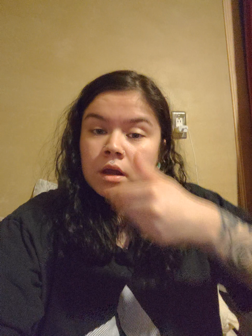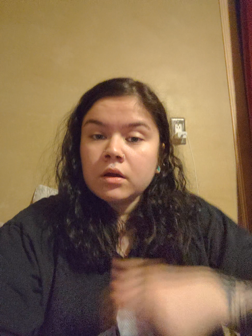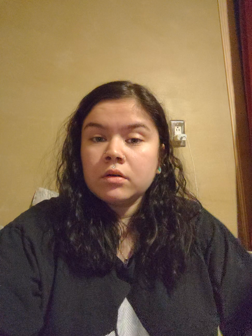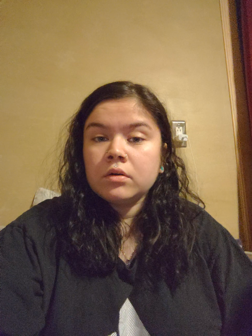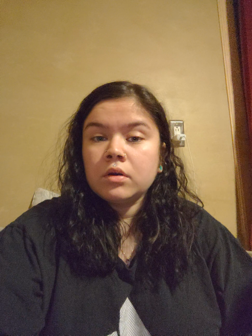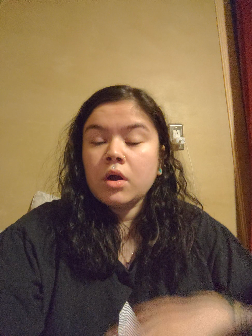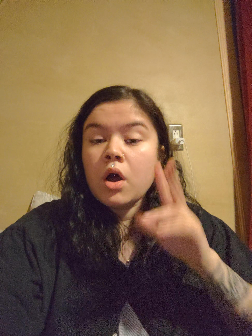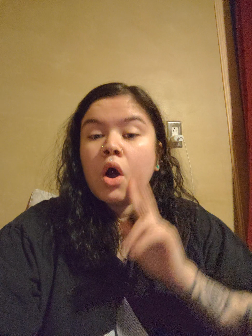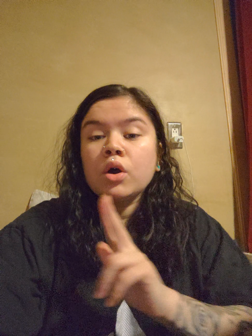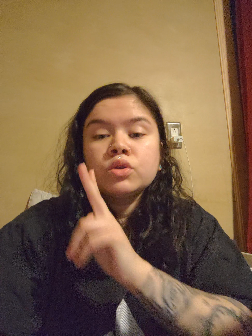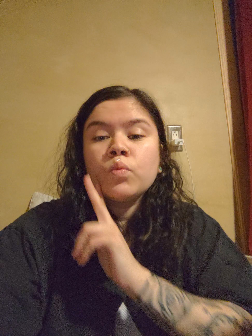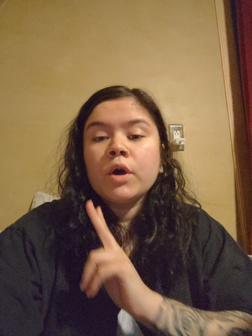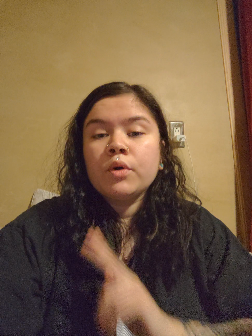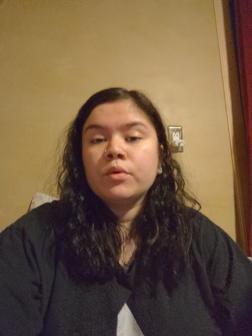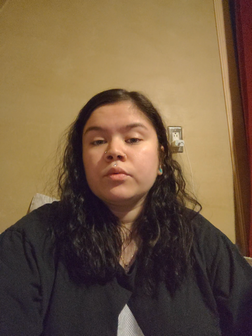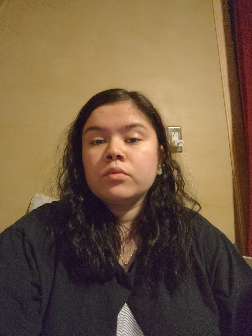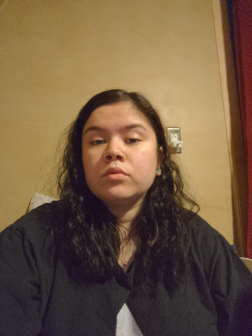underwear